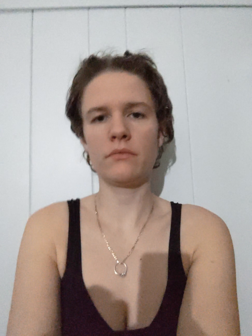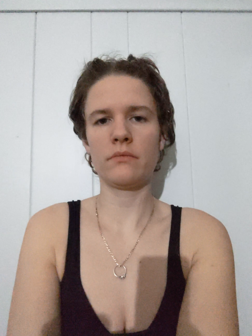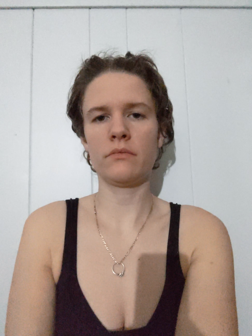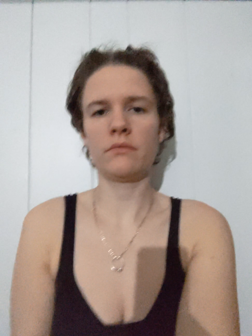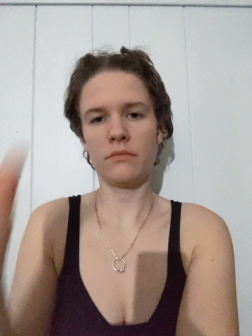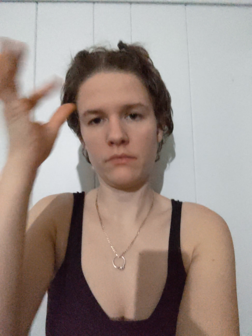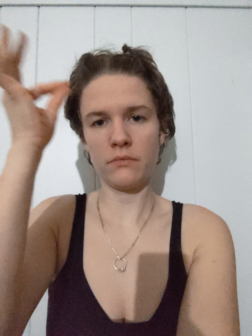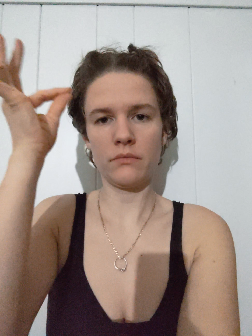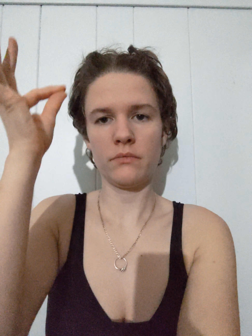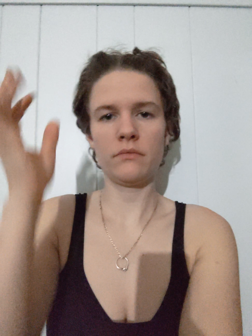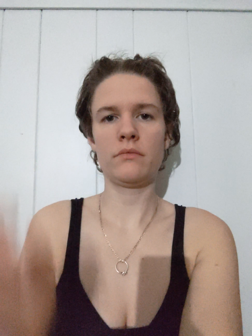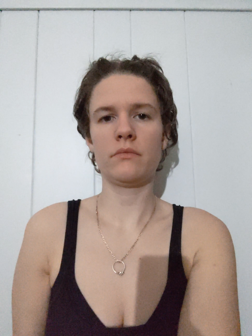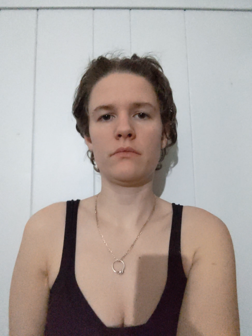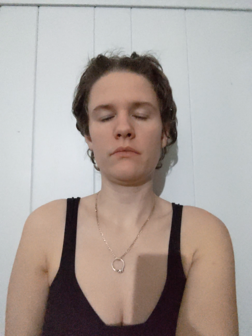hair